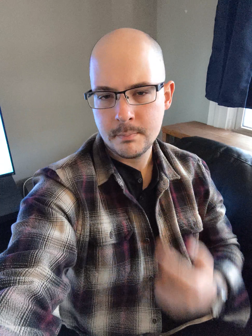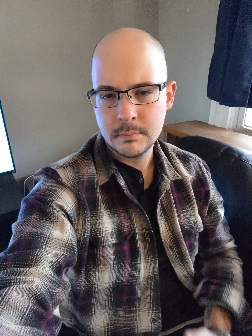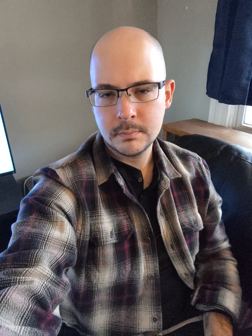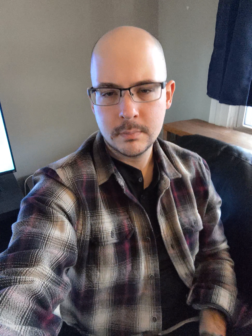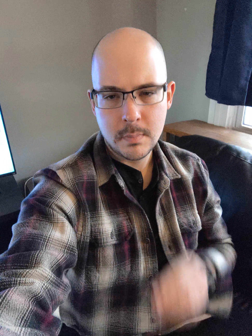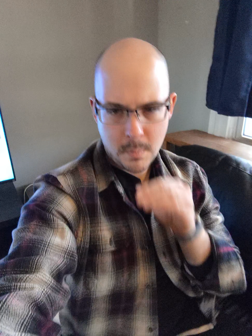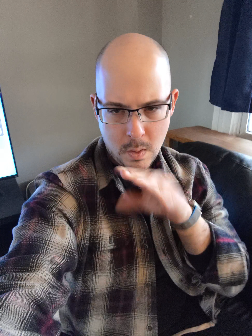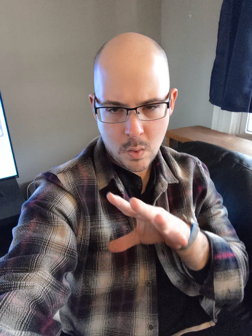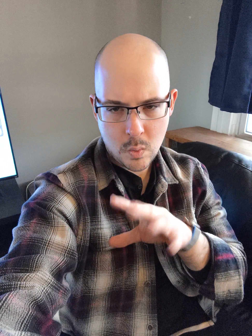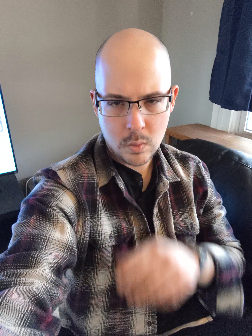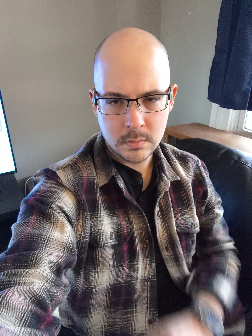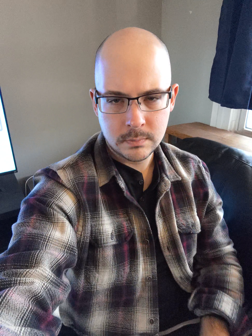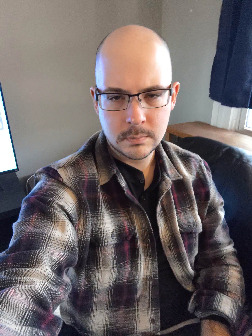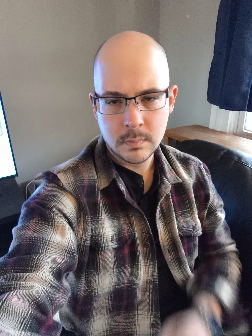blow